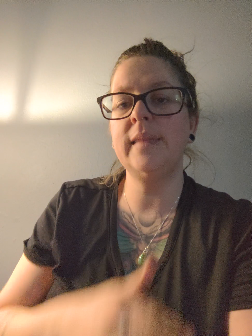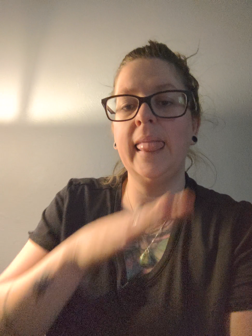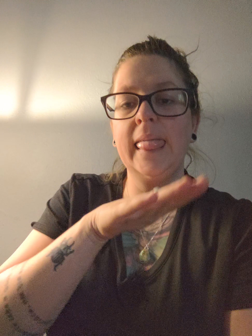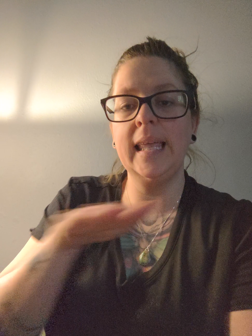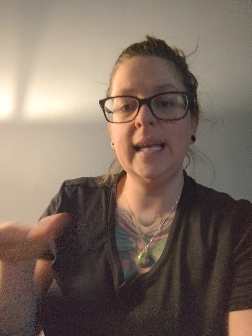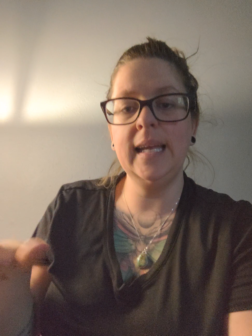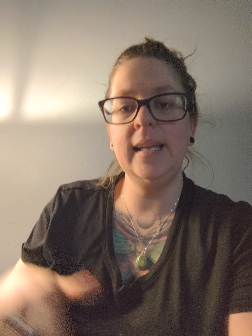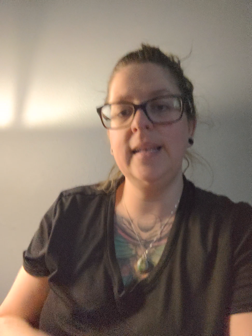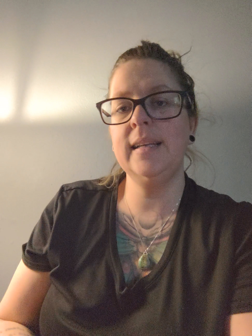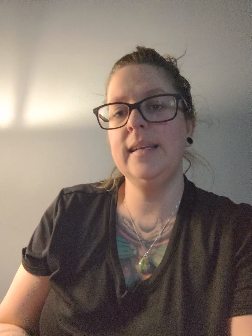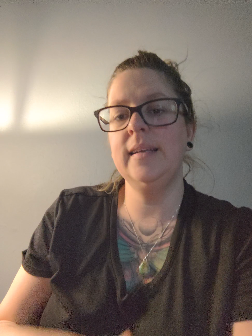clean